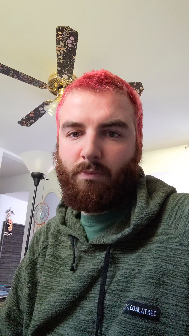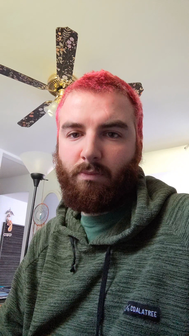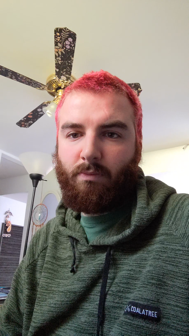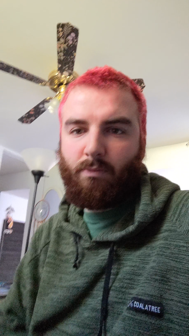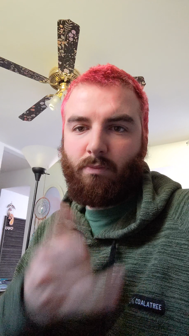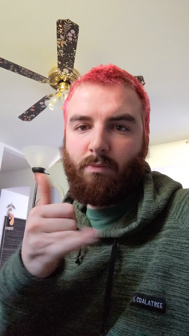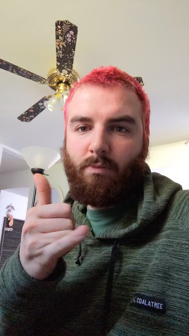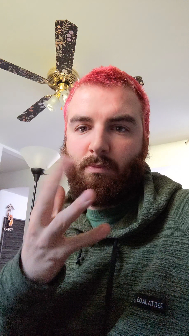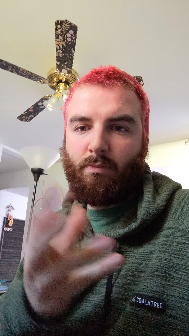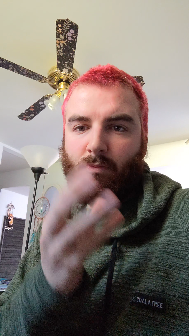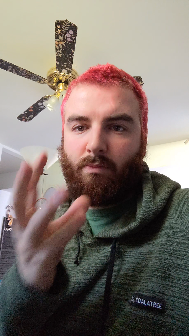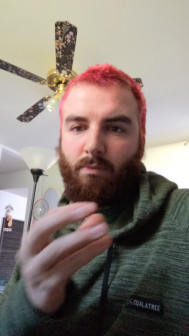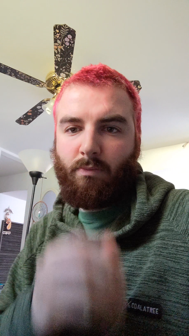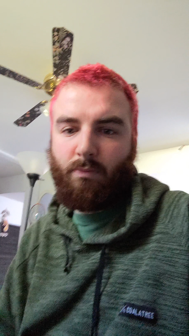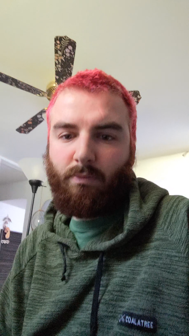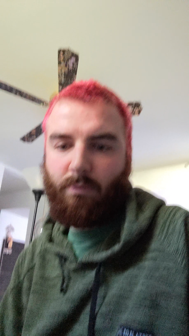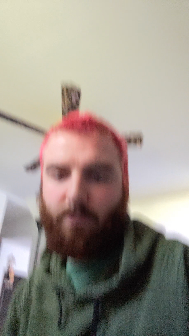play dough